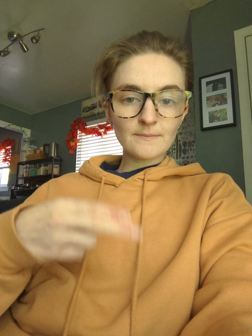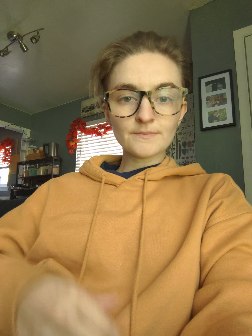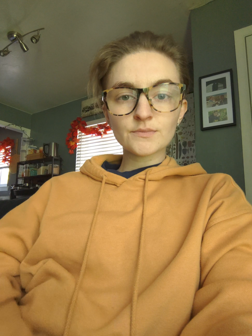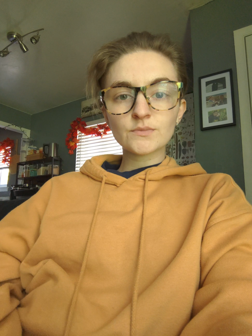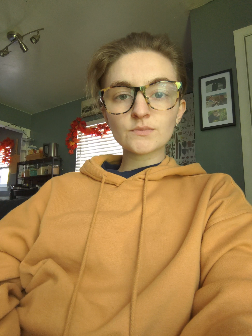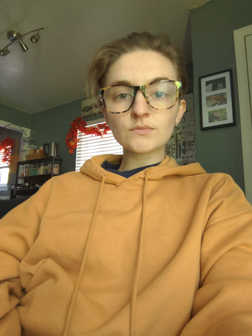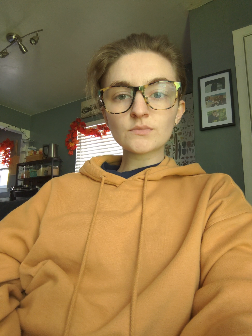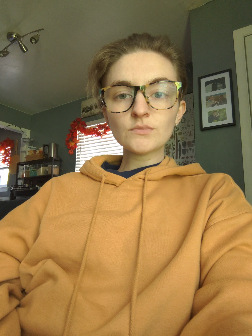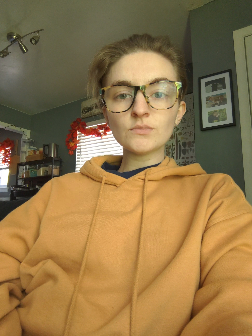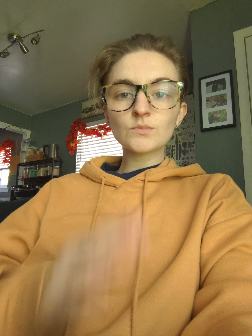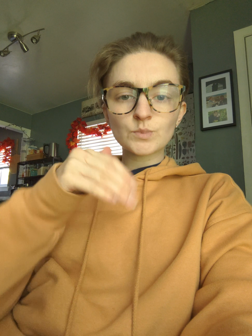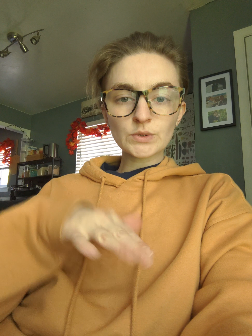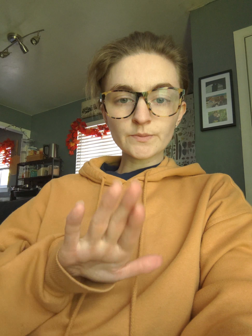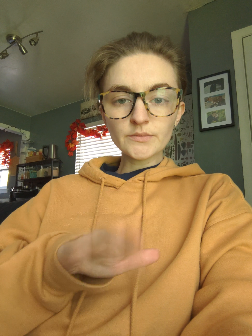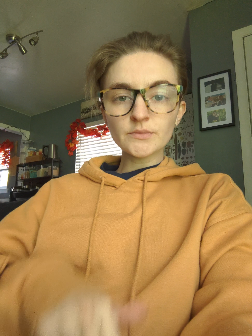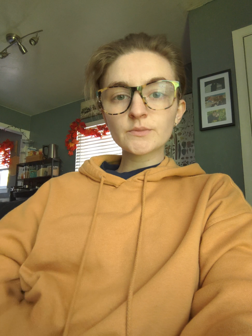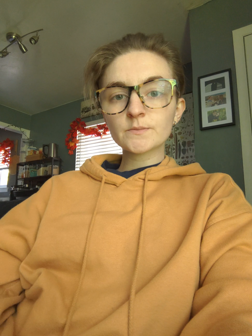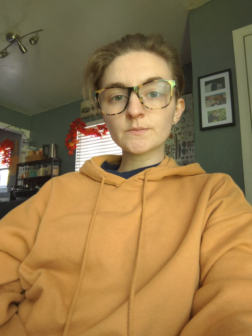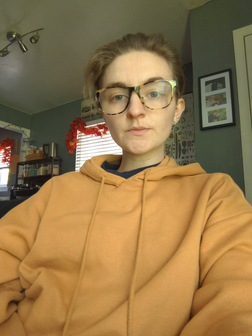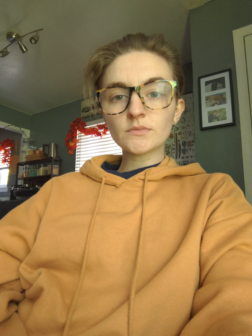enter